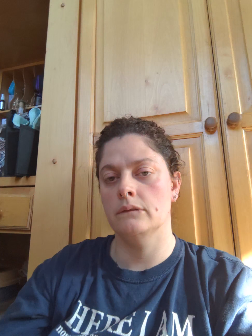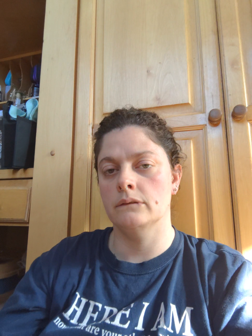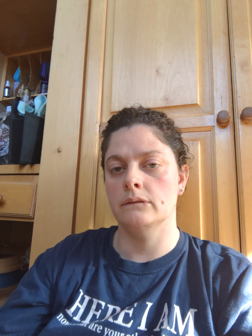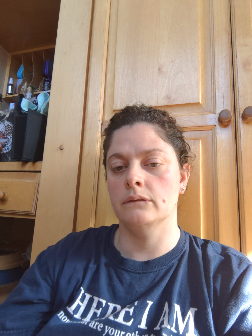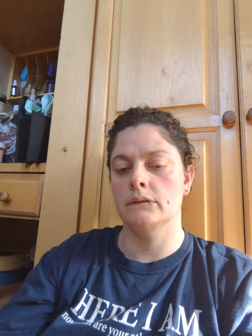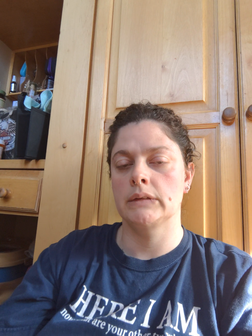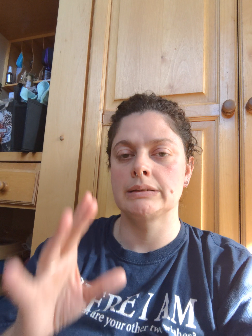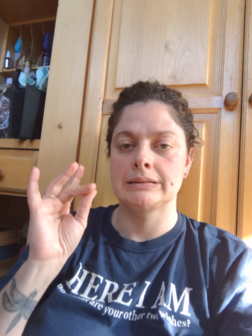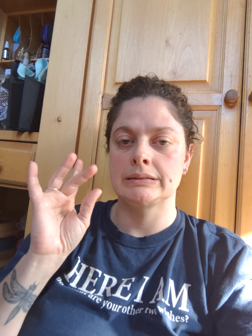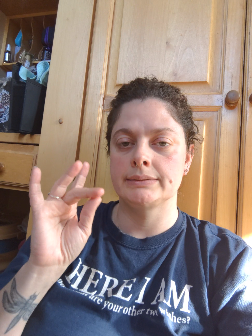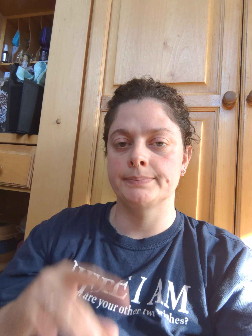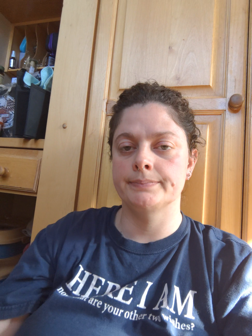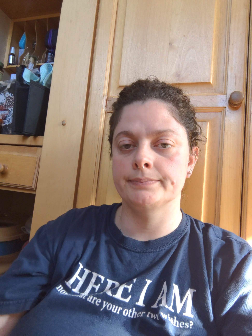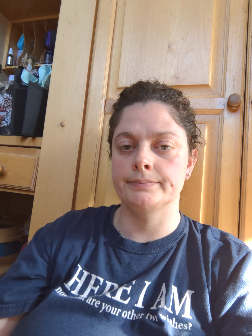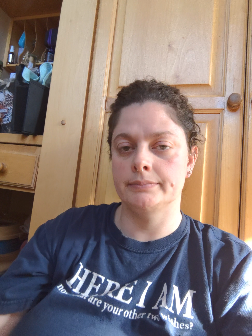sticky